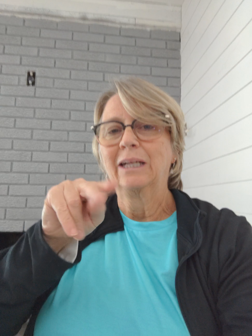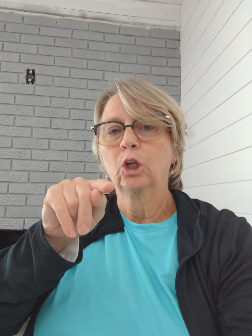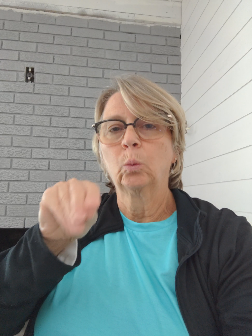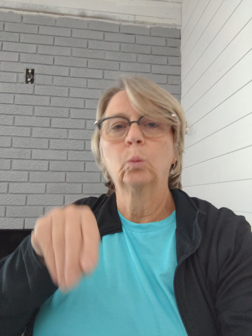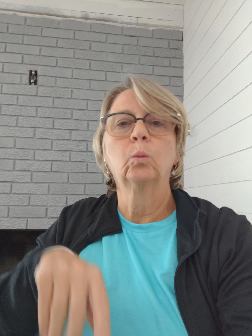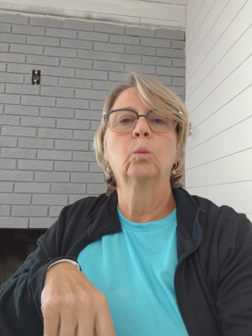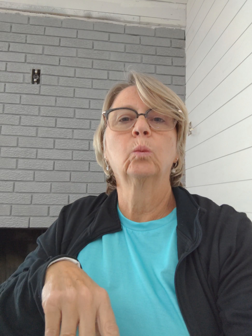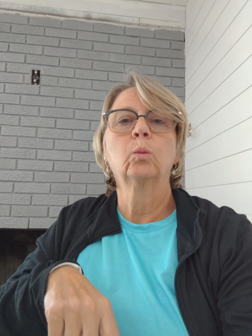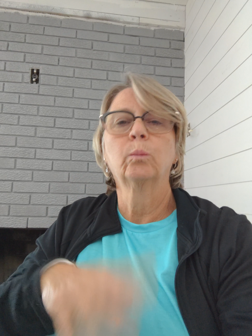into